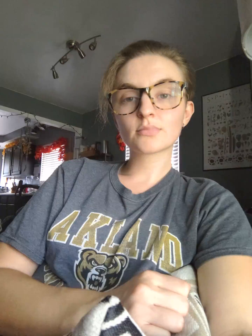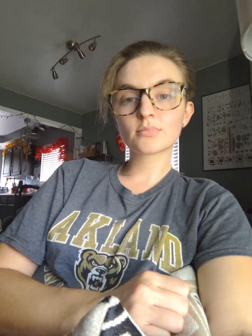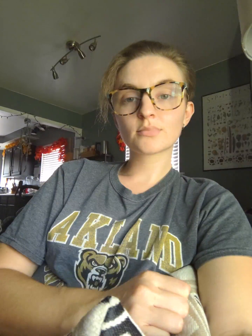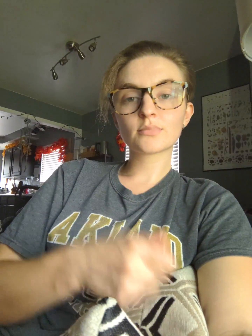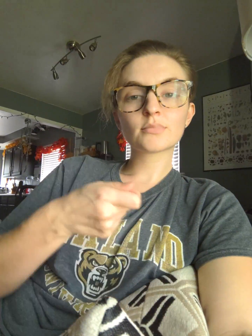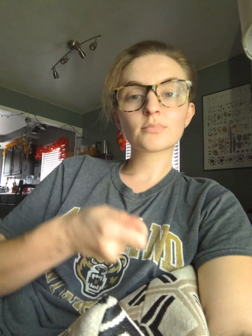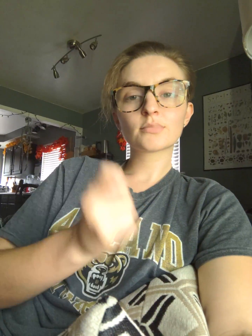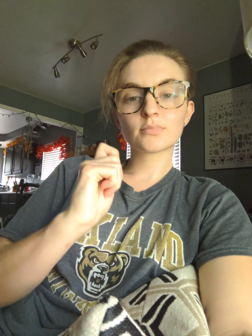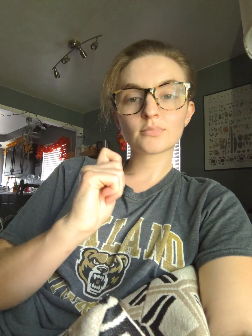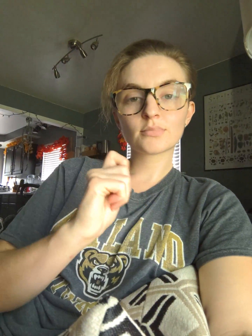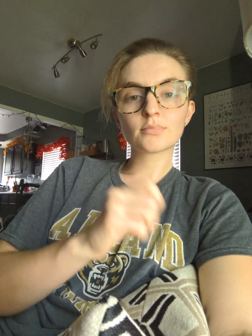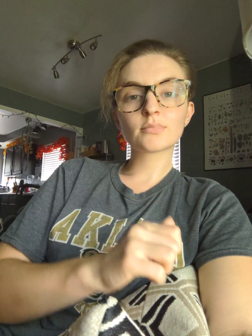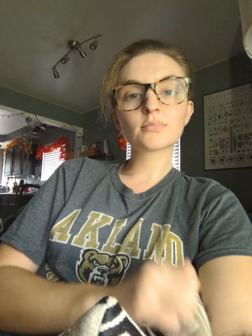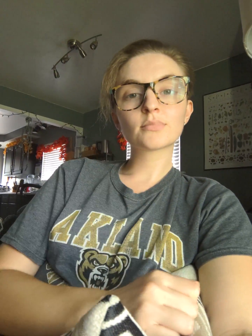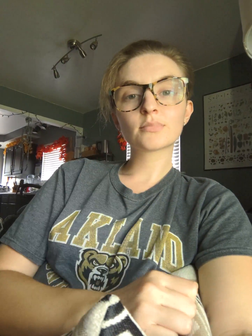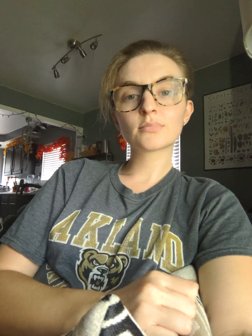shovel